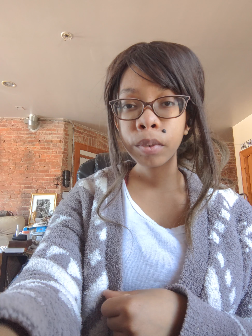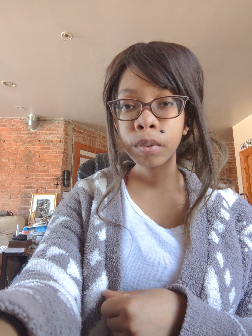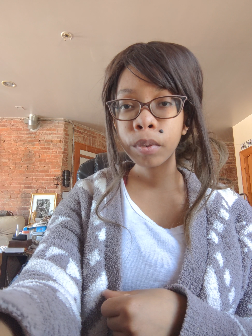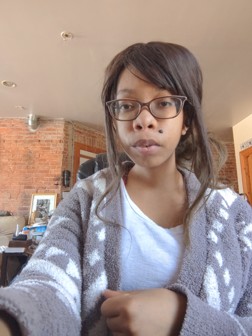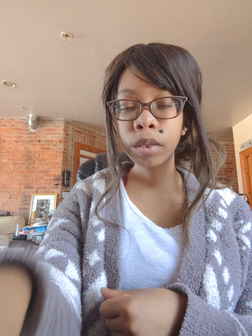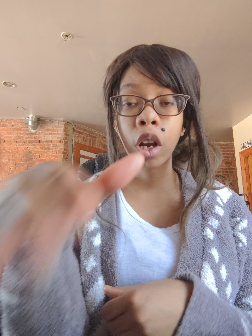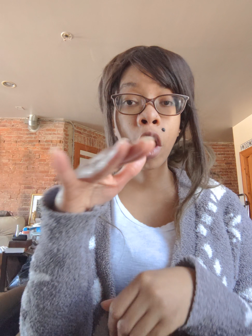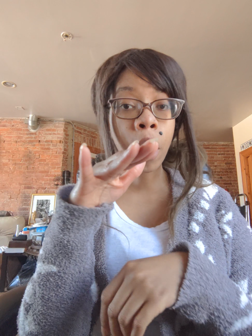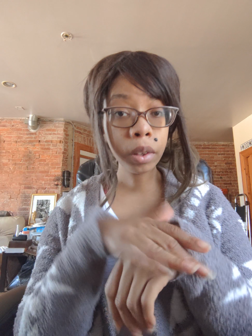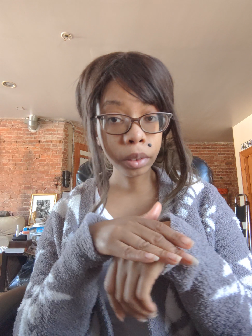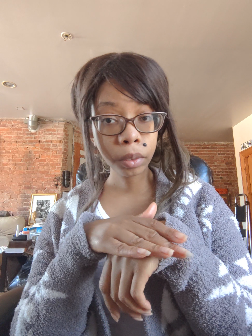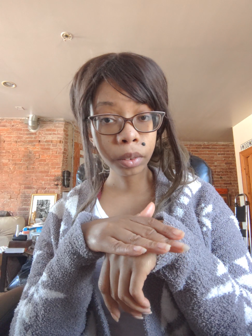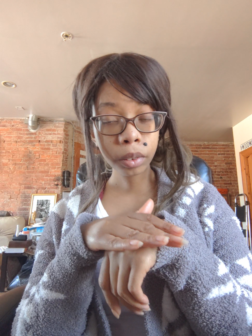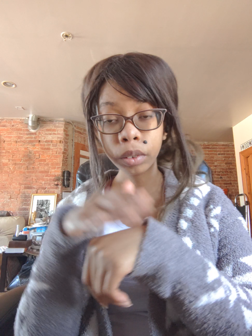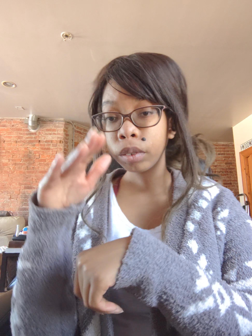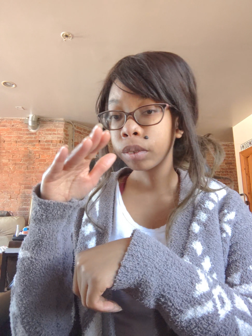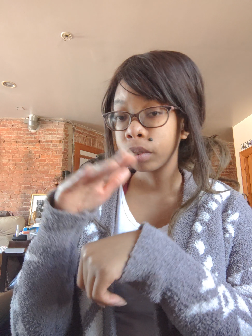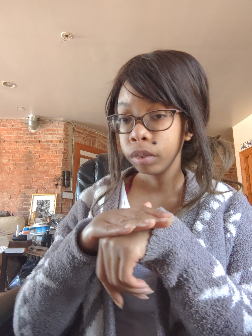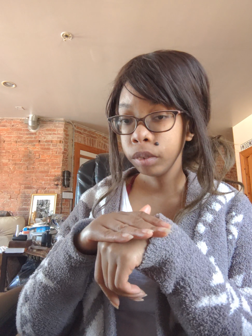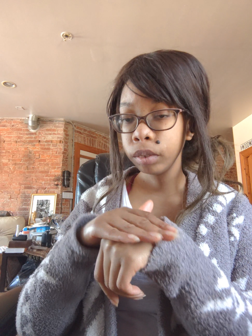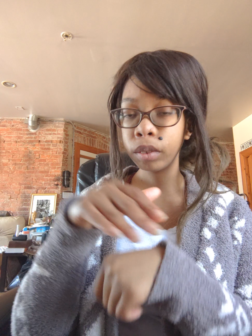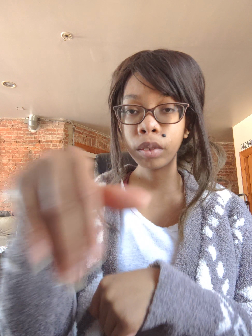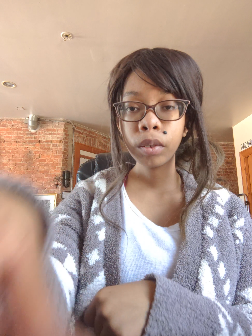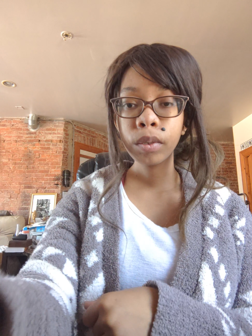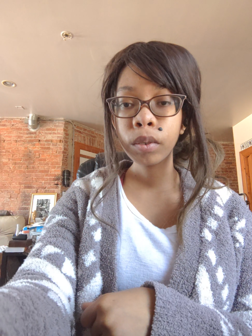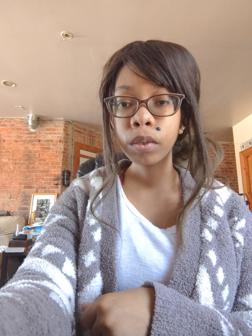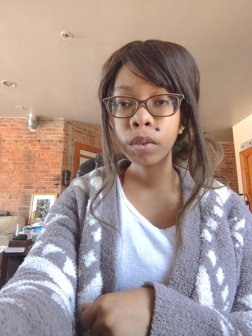on